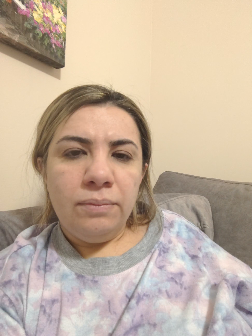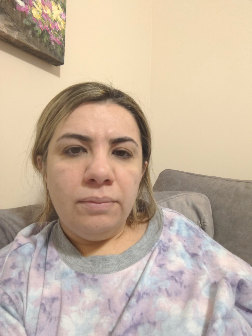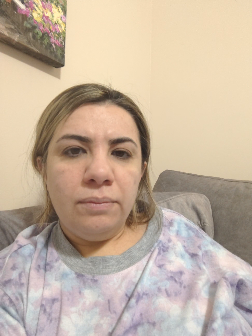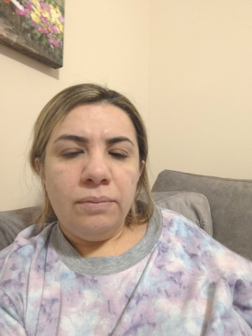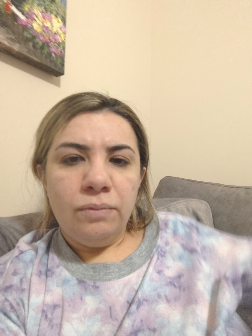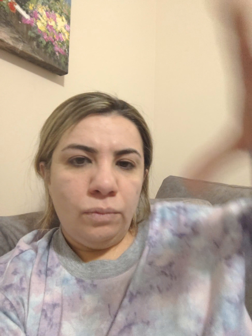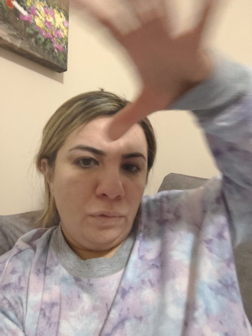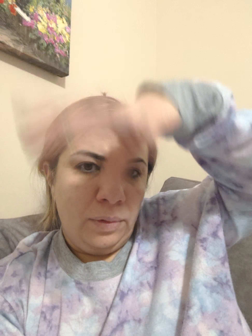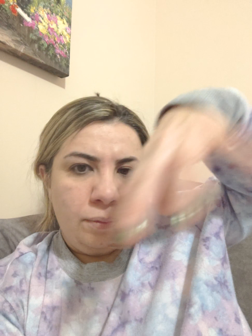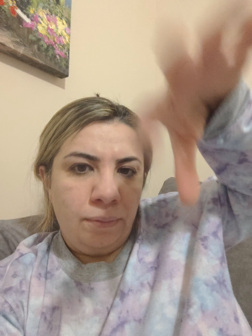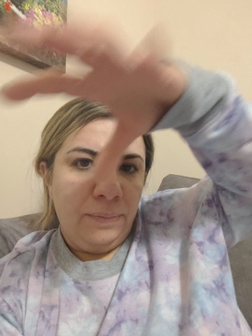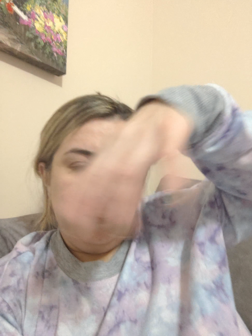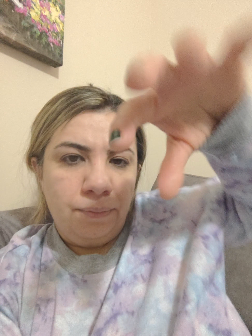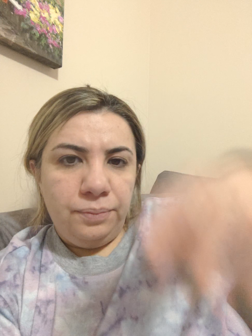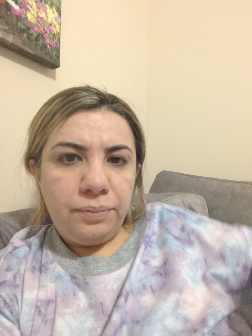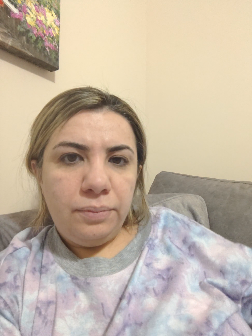cloud